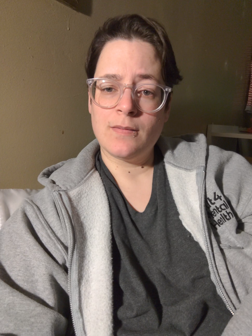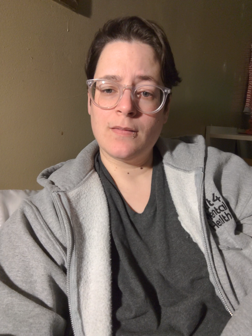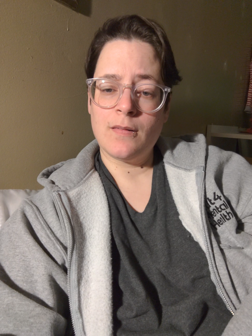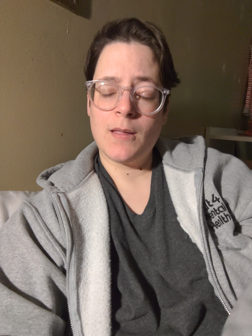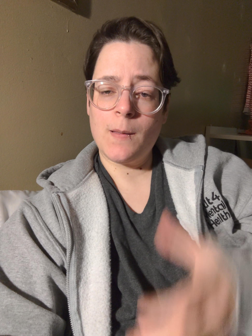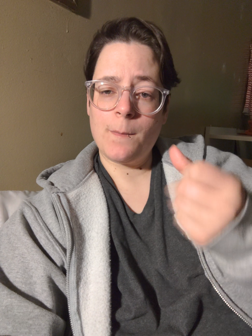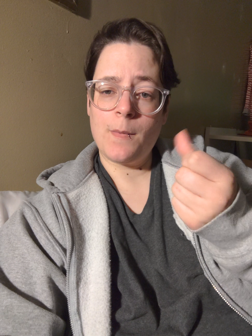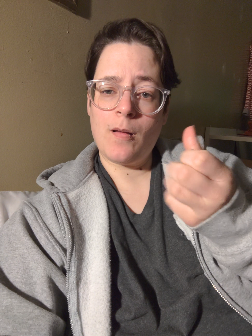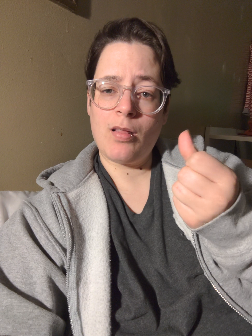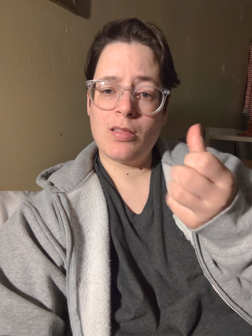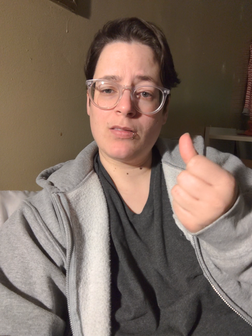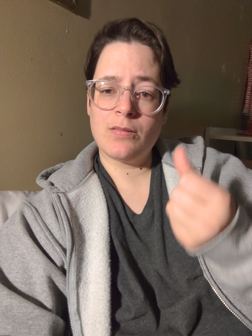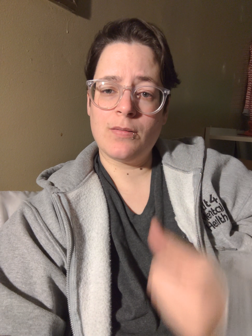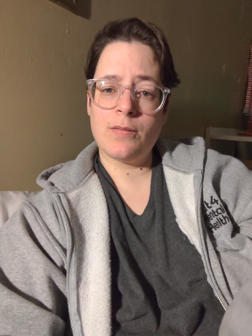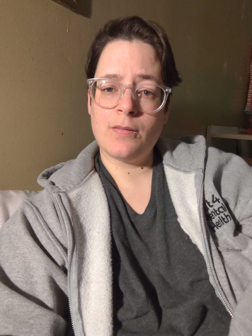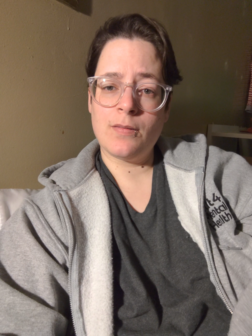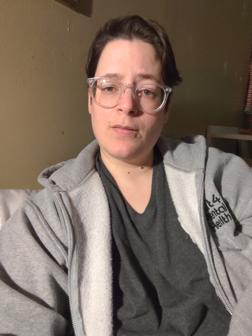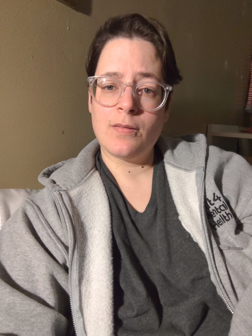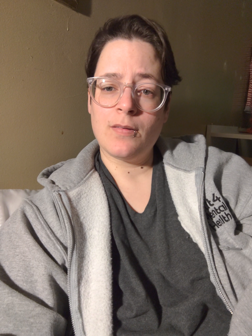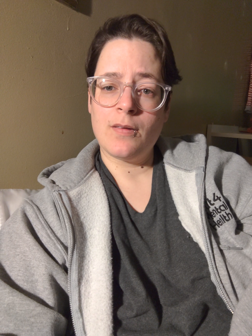milk